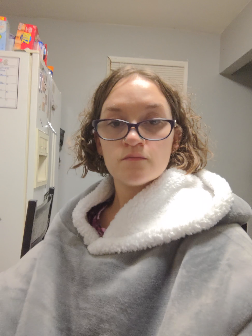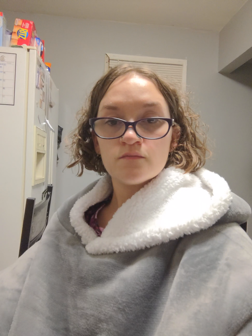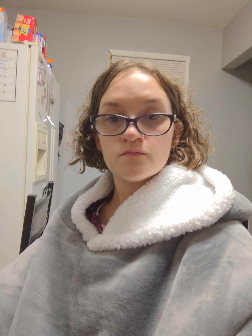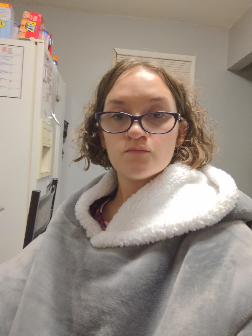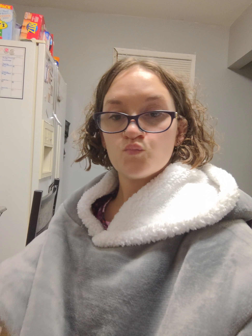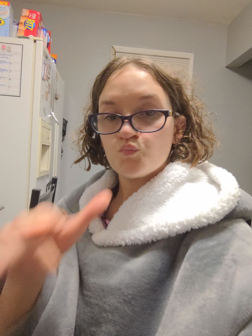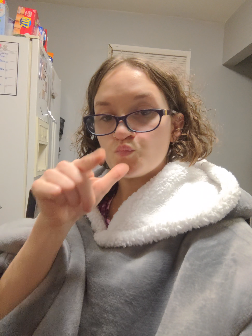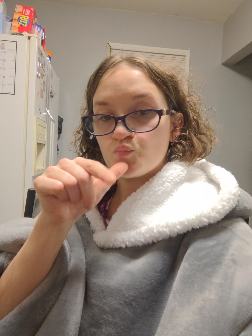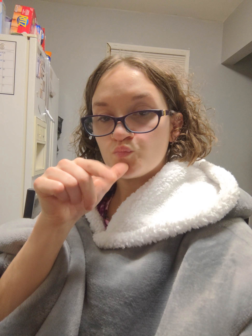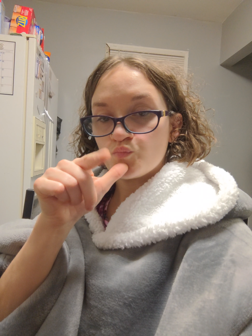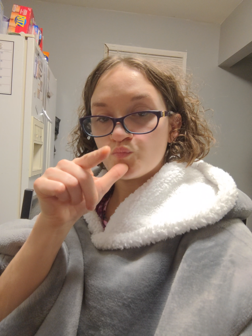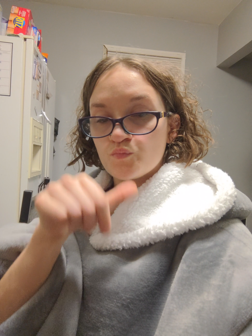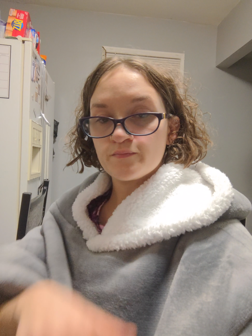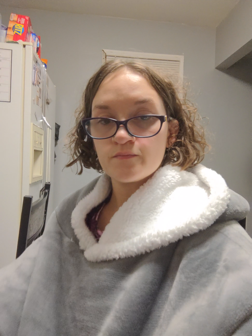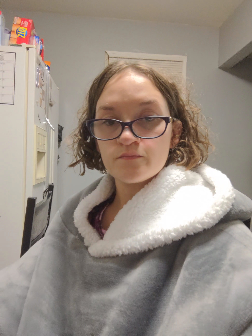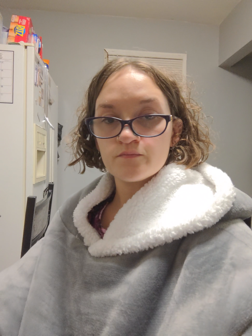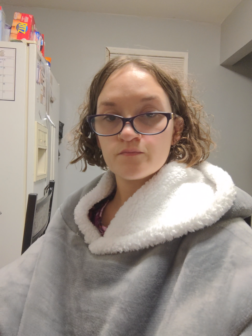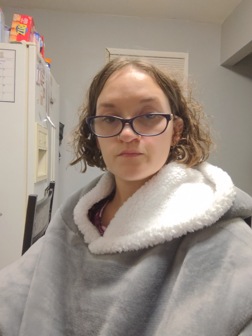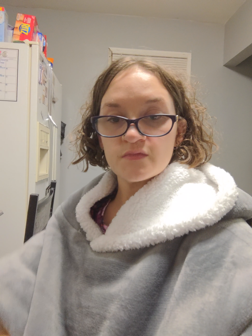who